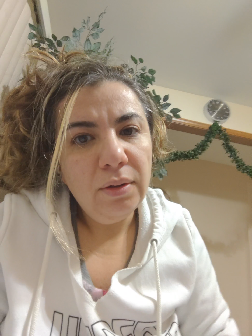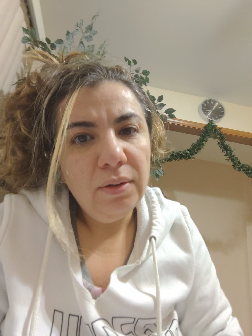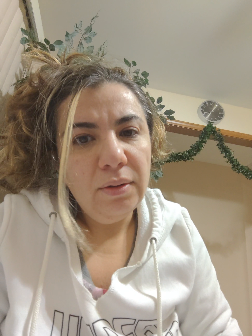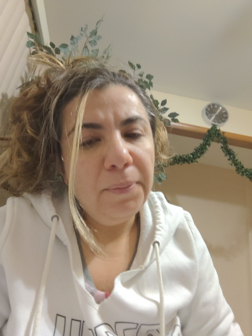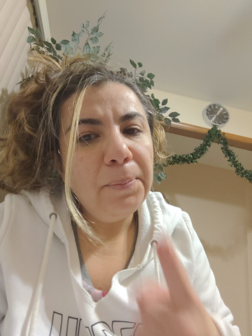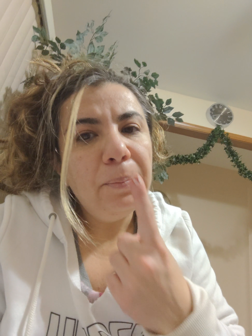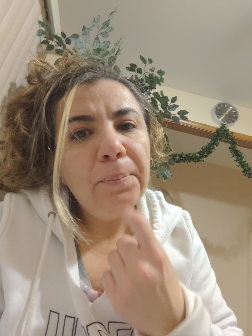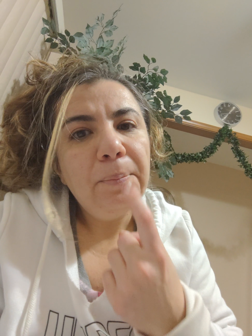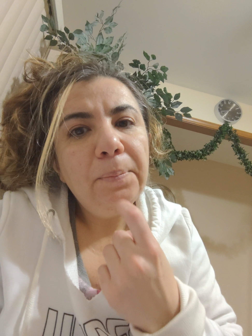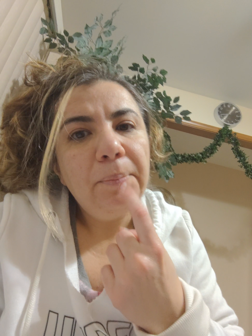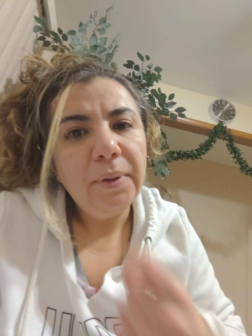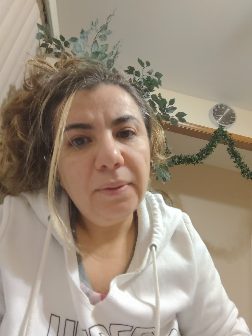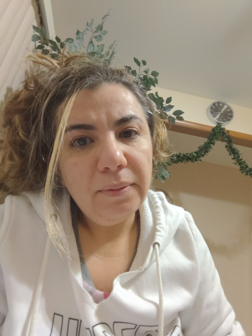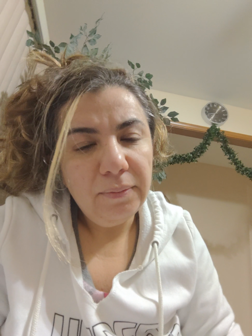red